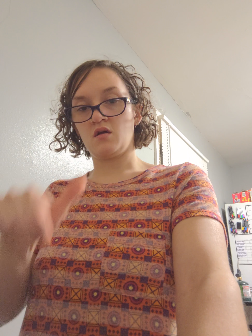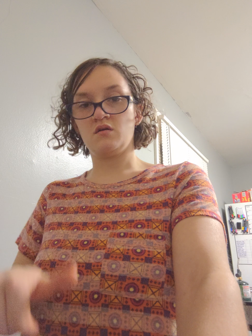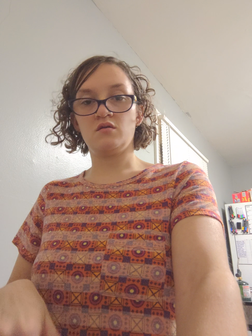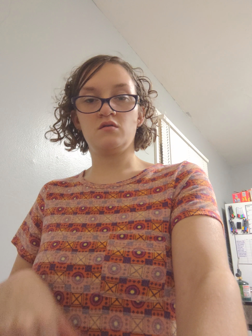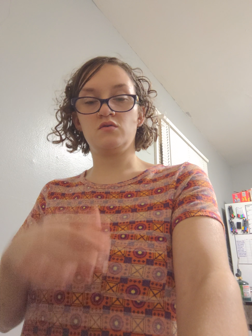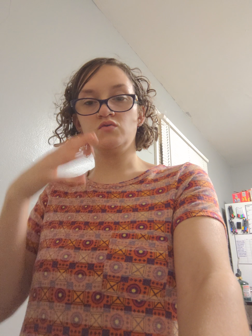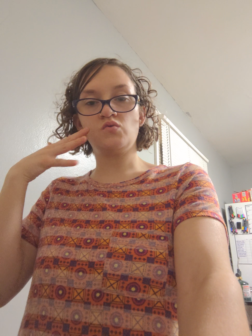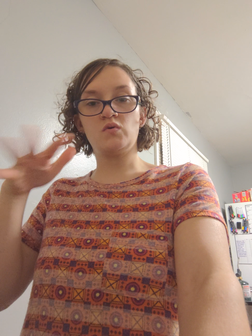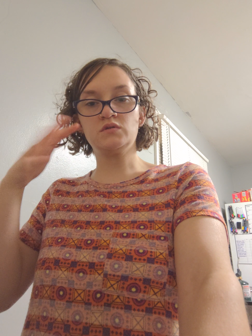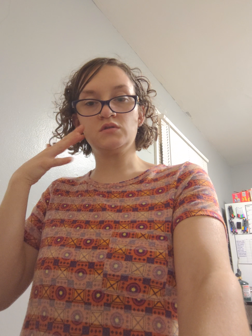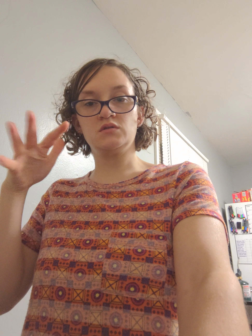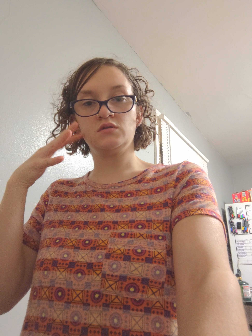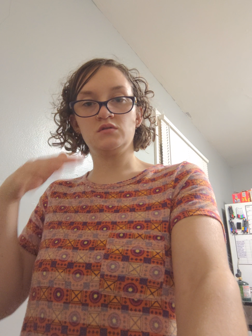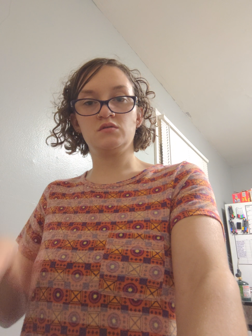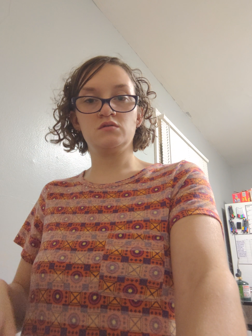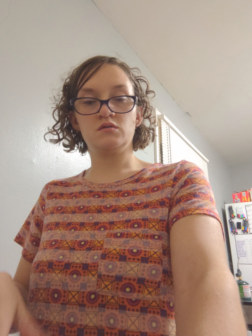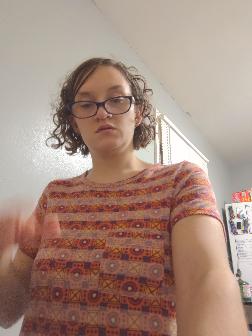noisy